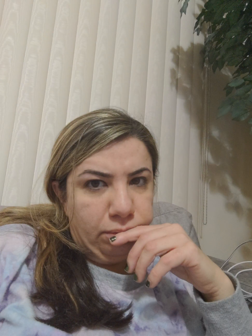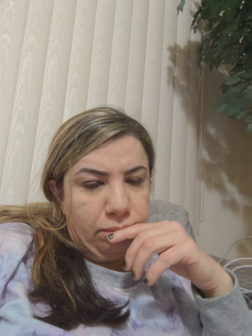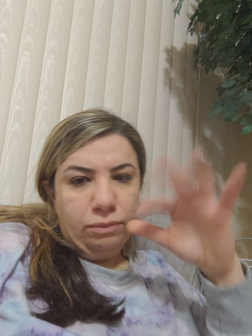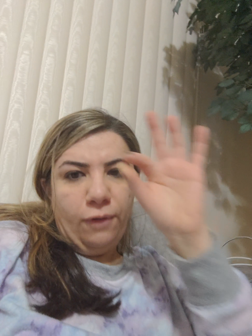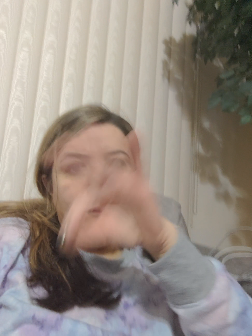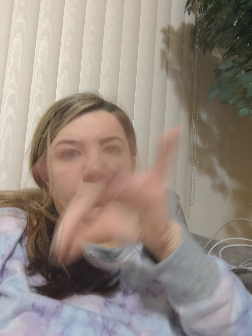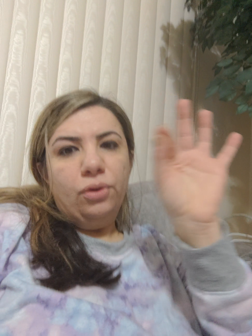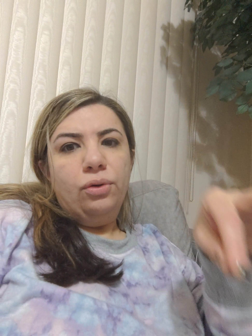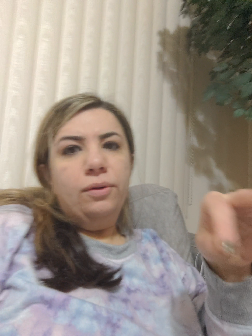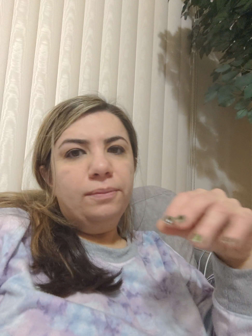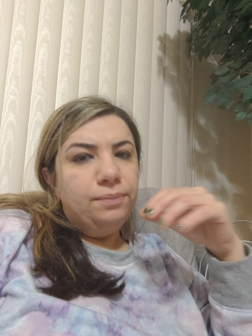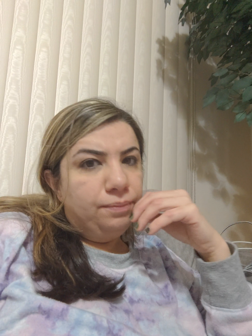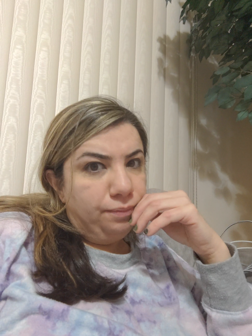french fries